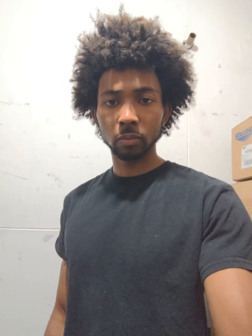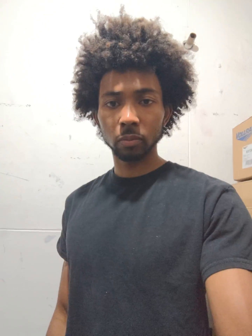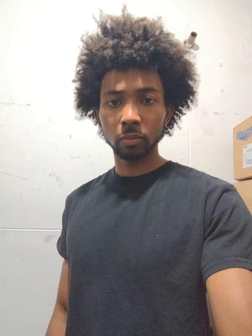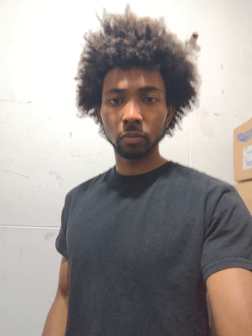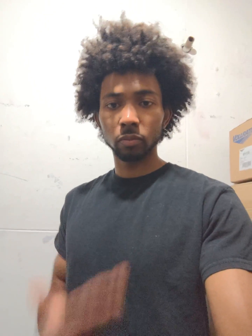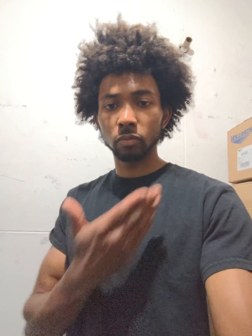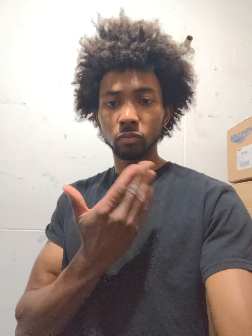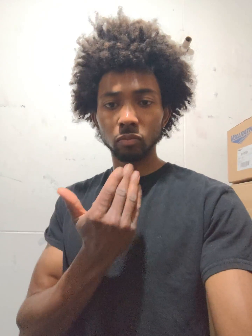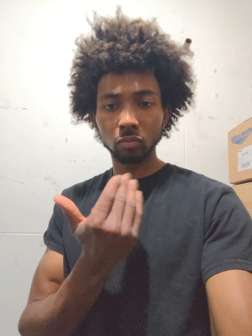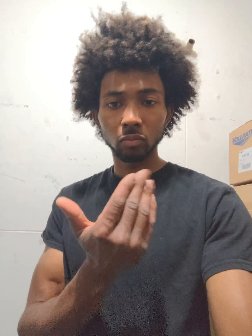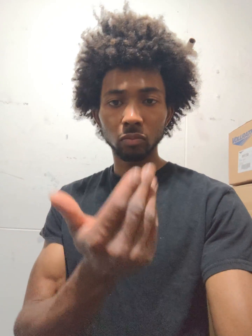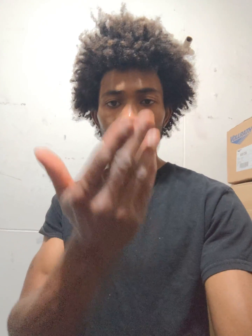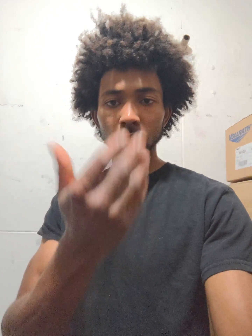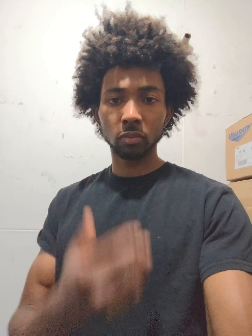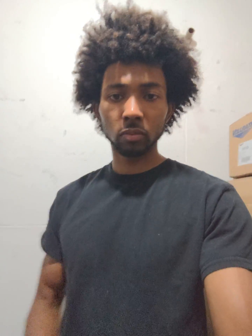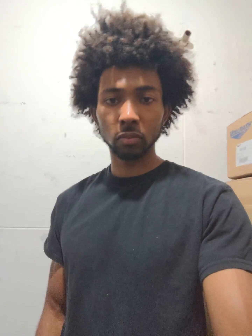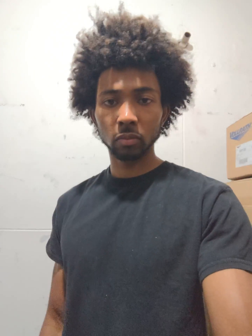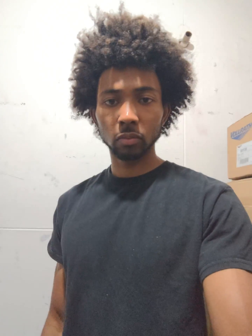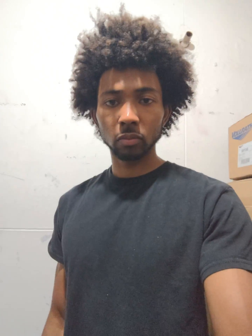butterfly